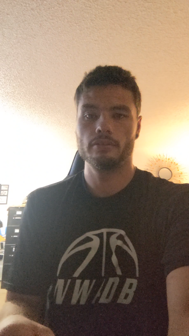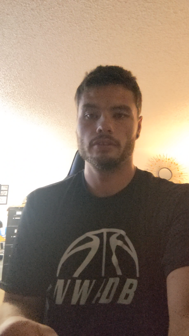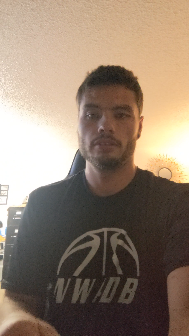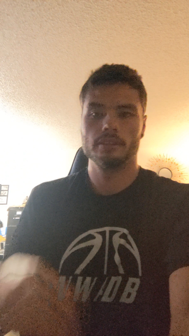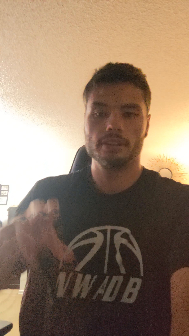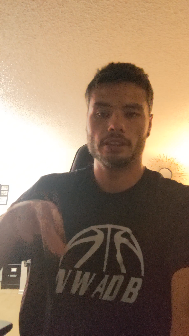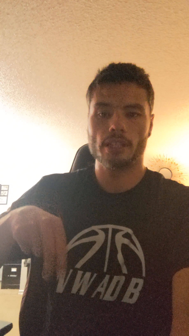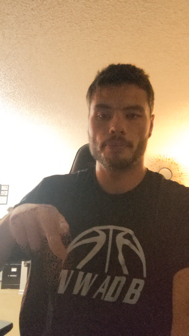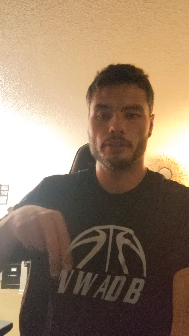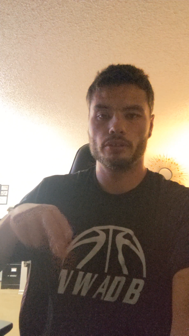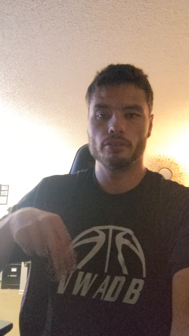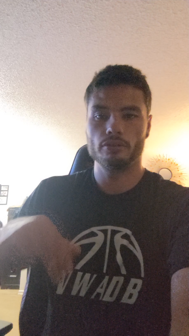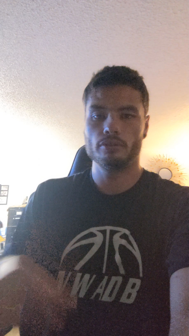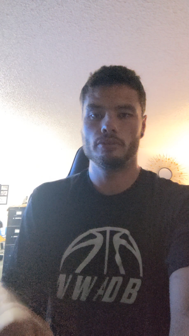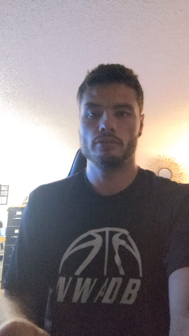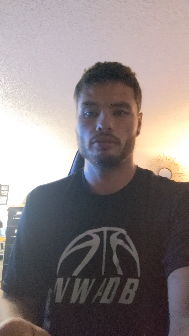diaper